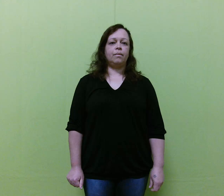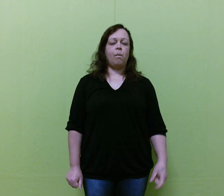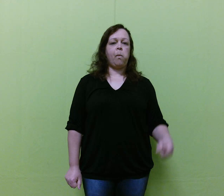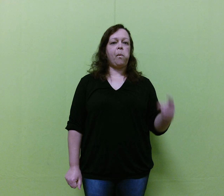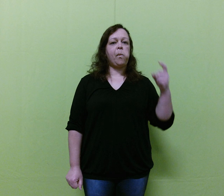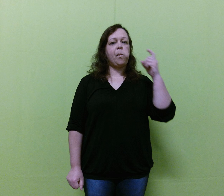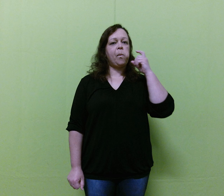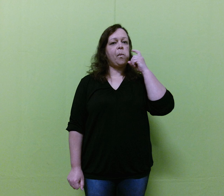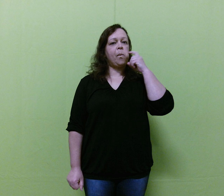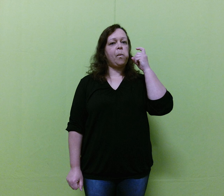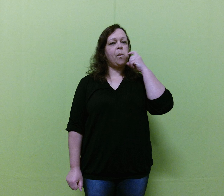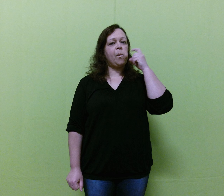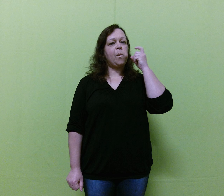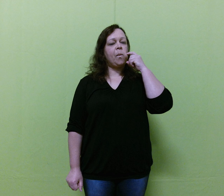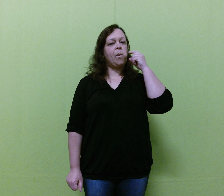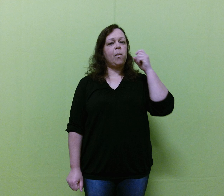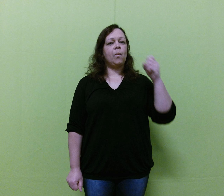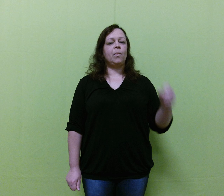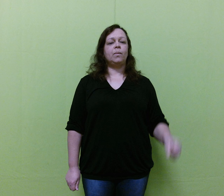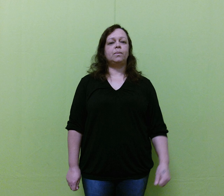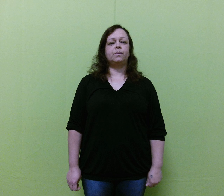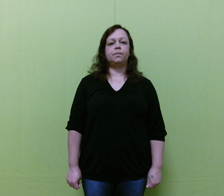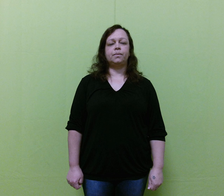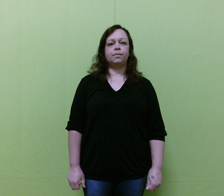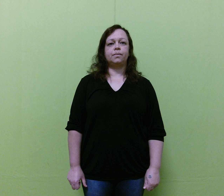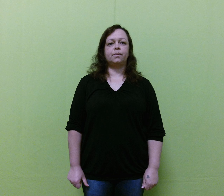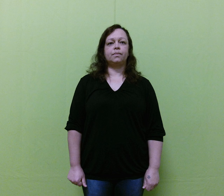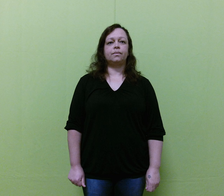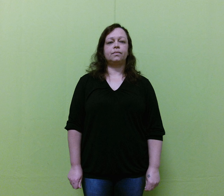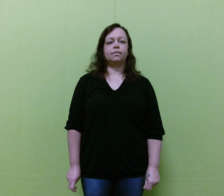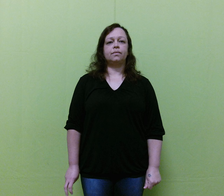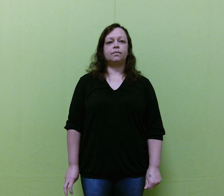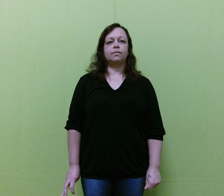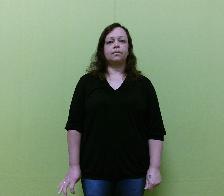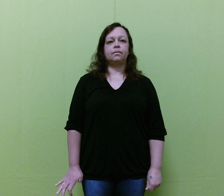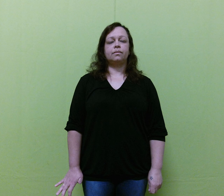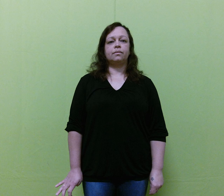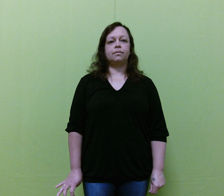bala